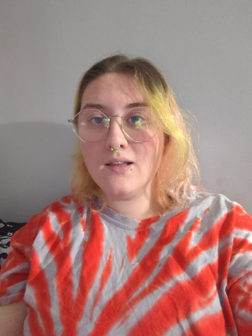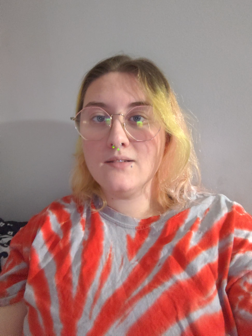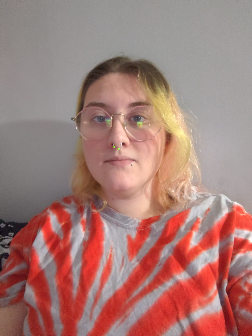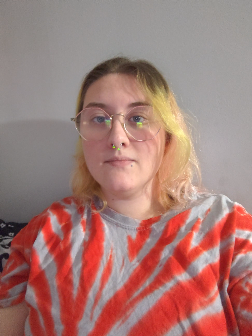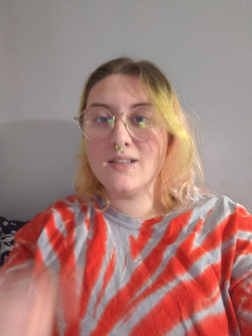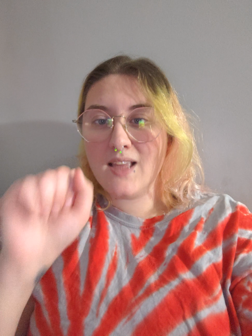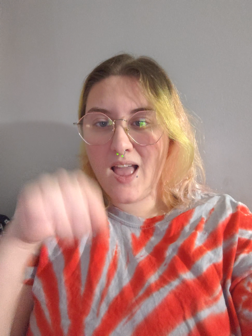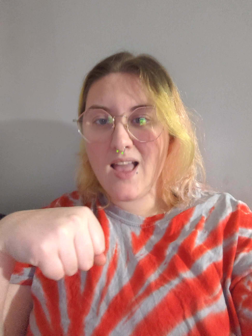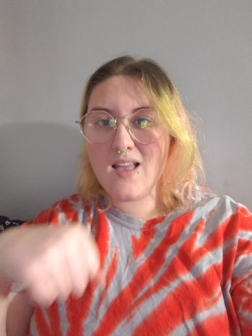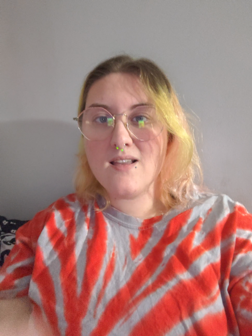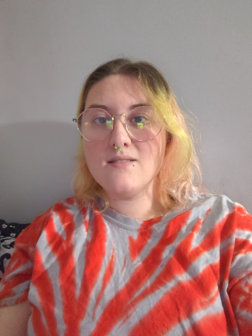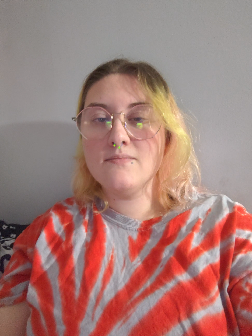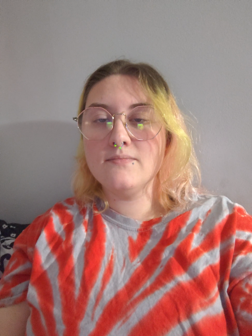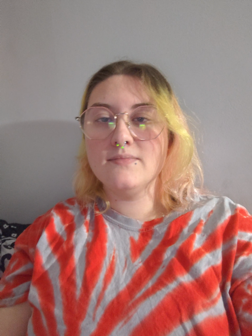can